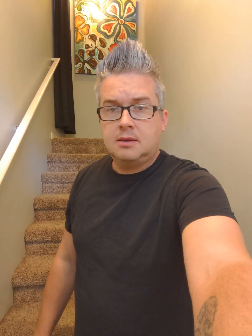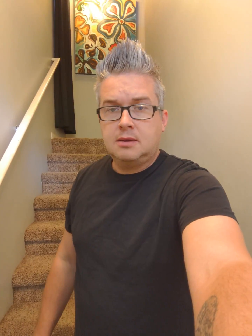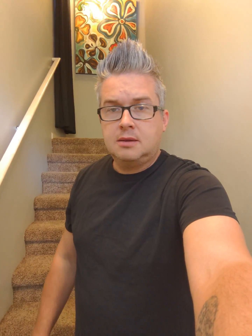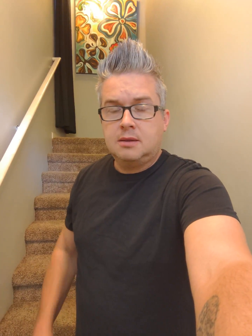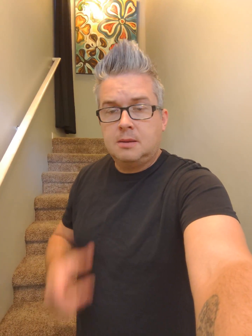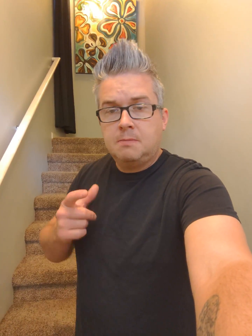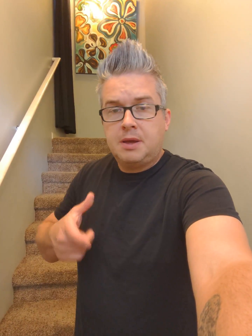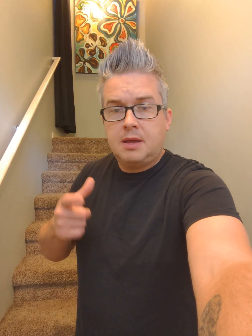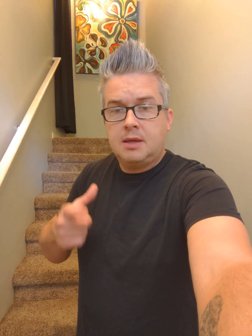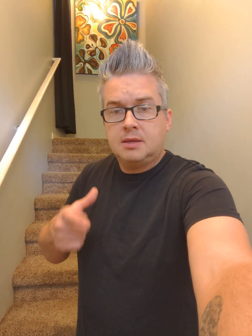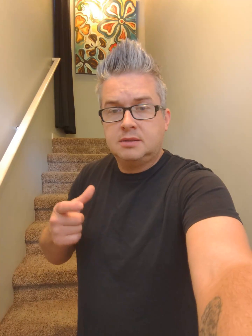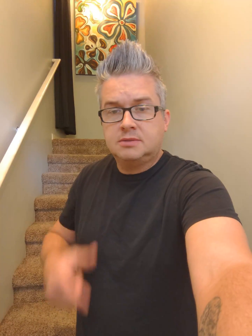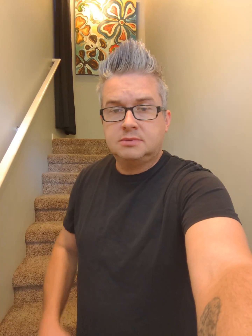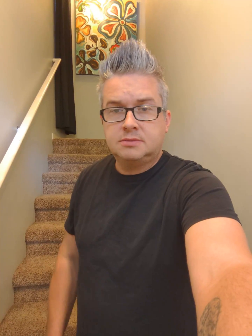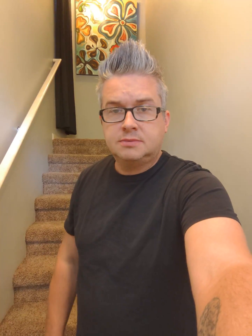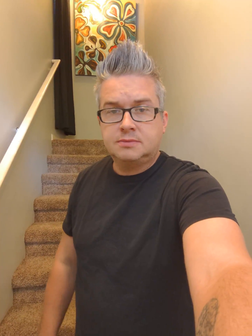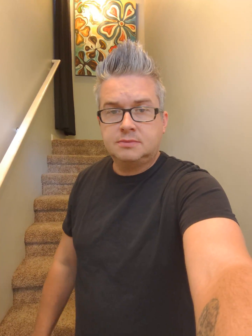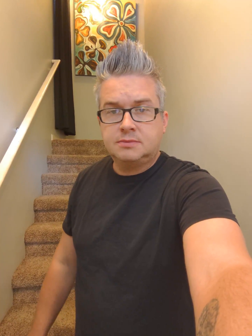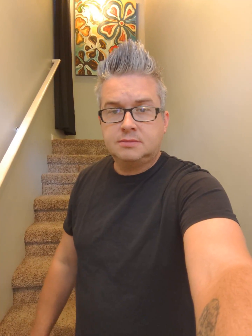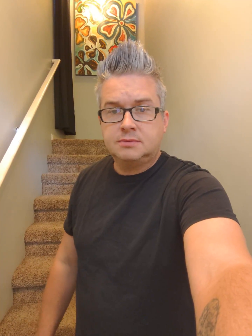plate